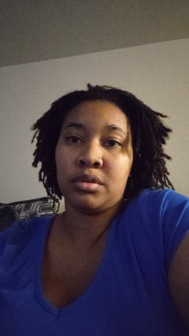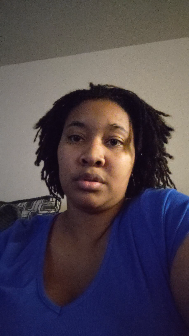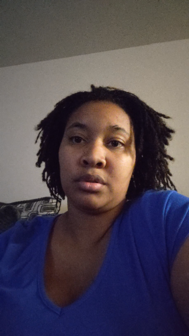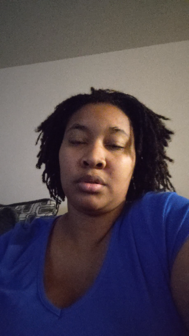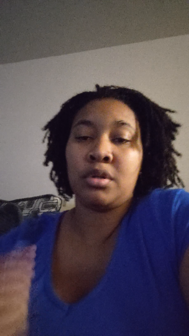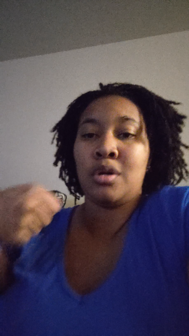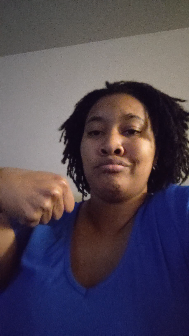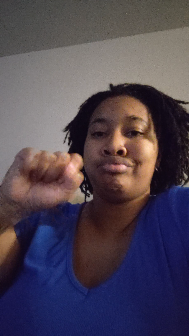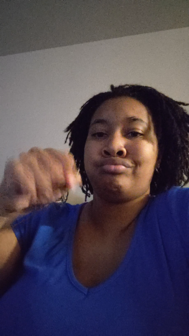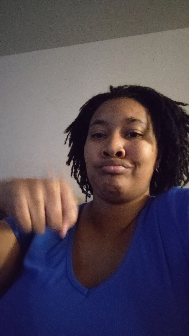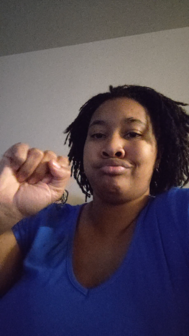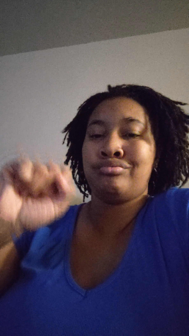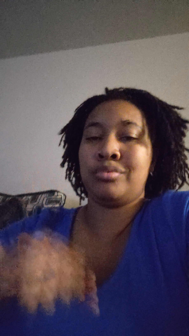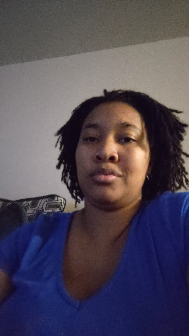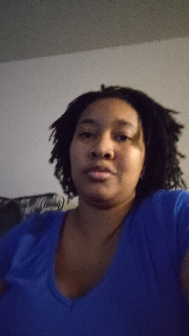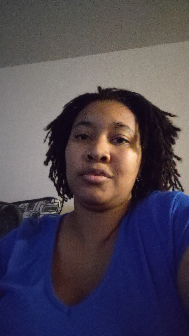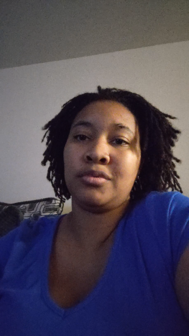motorcycle